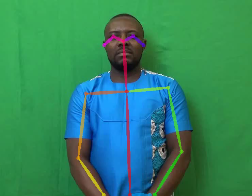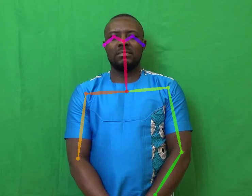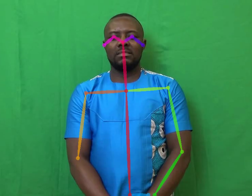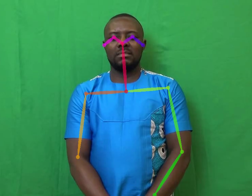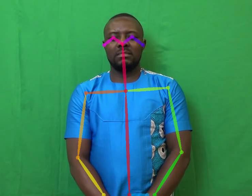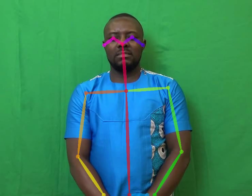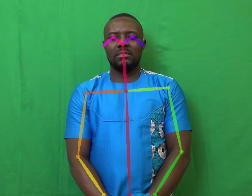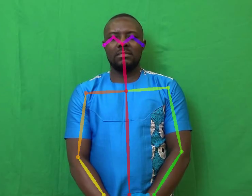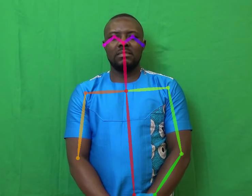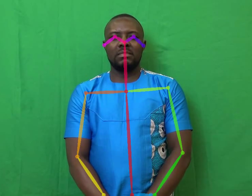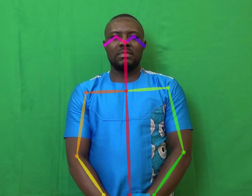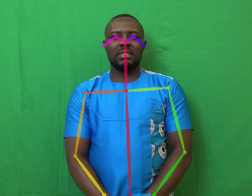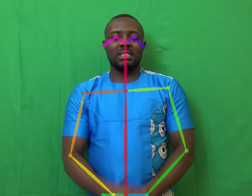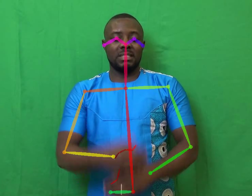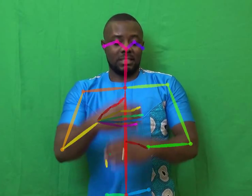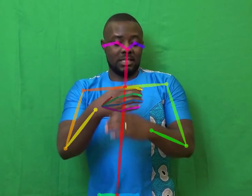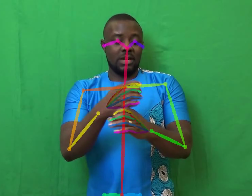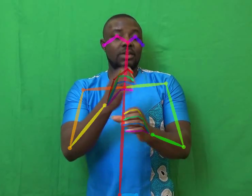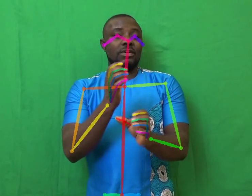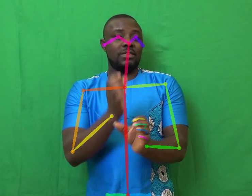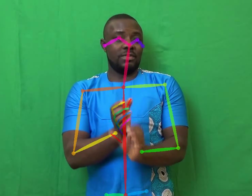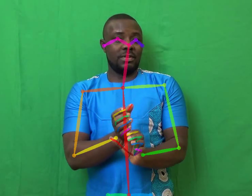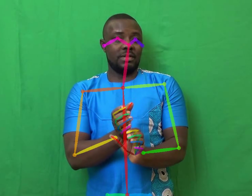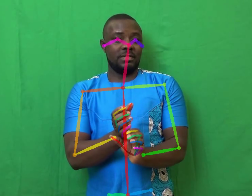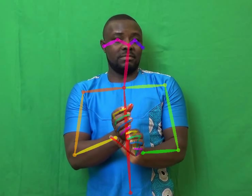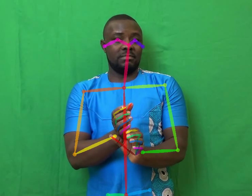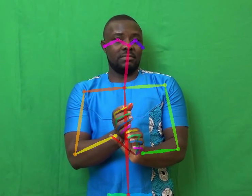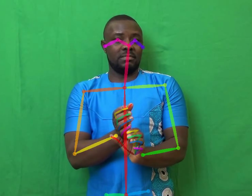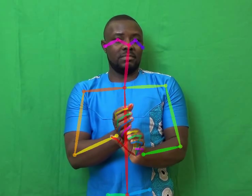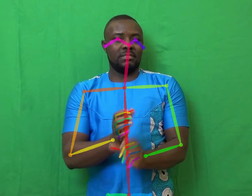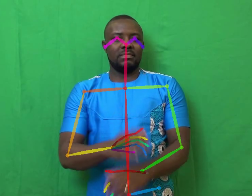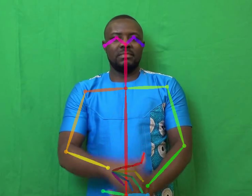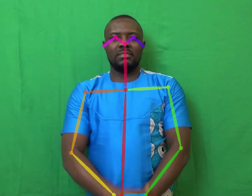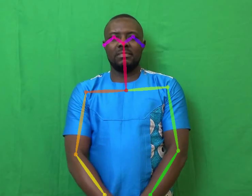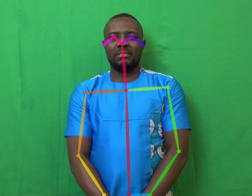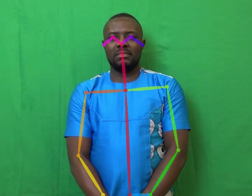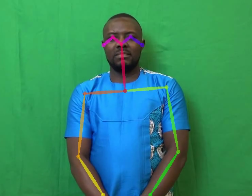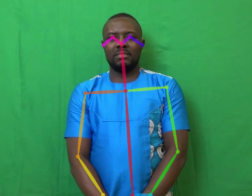create